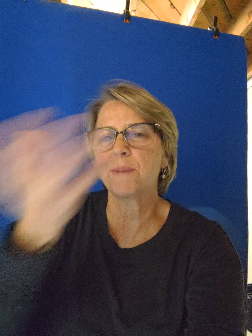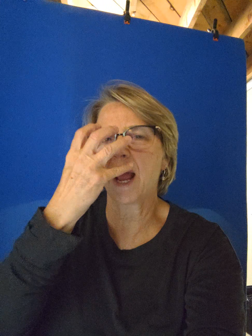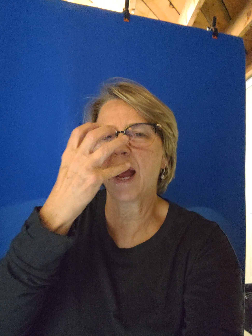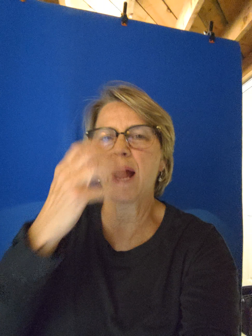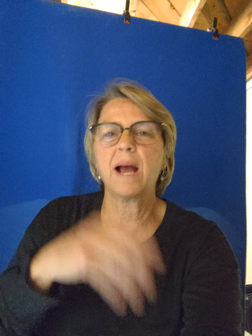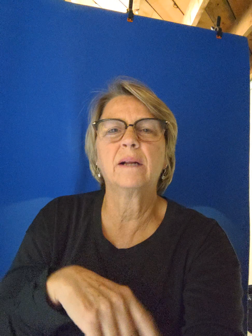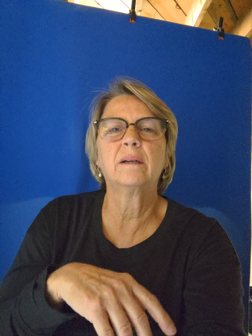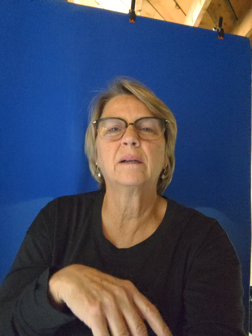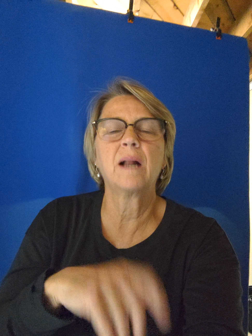mad